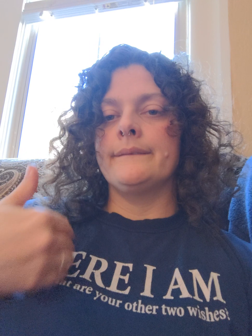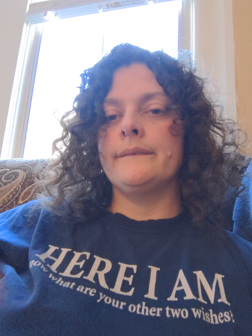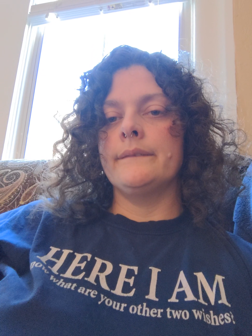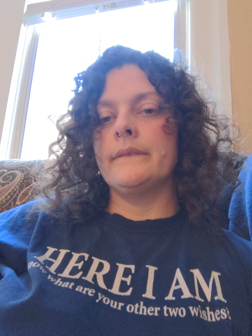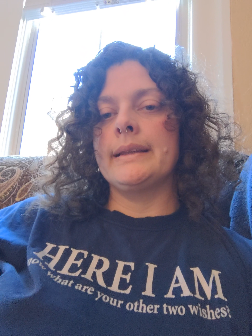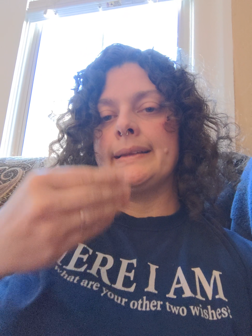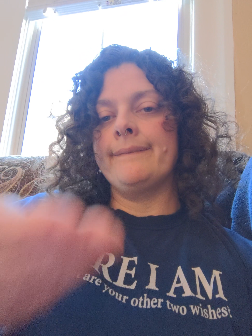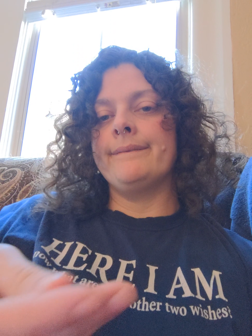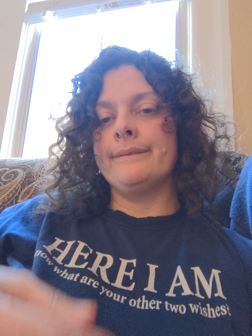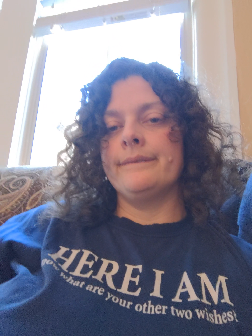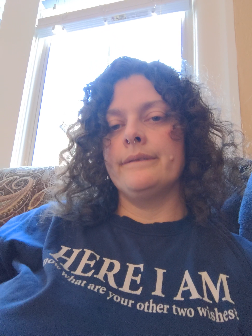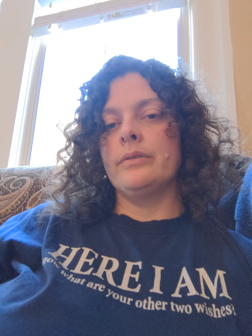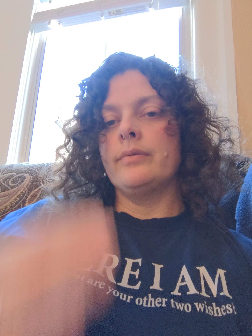give